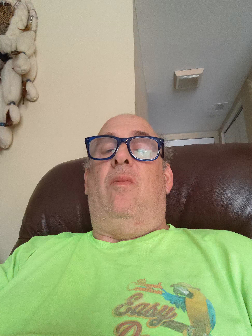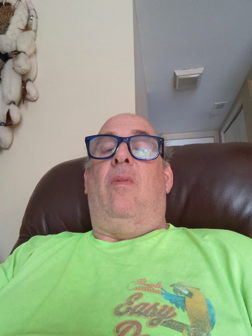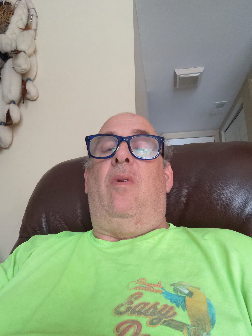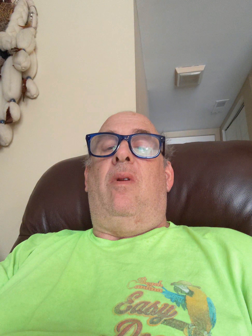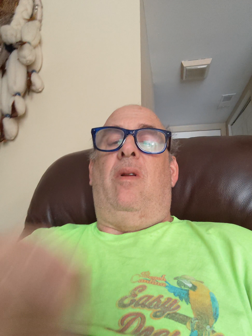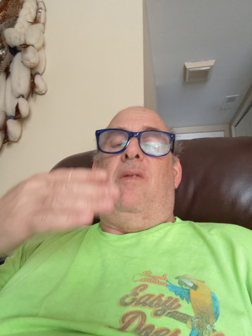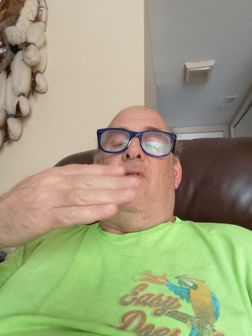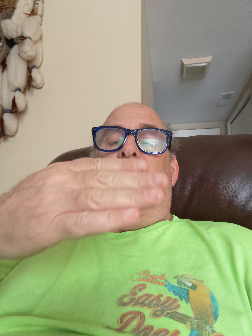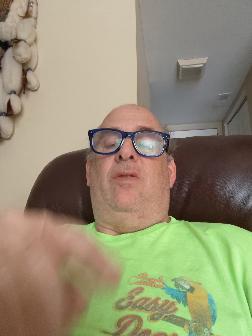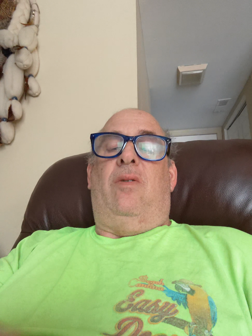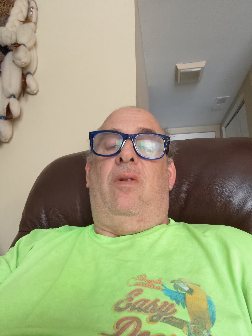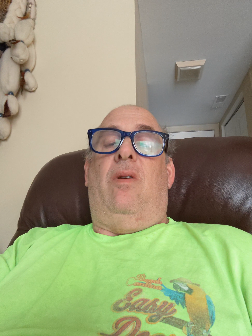fish